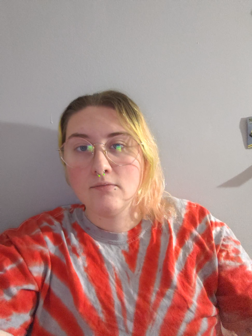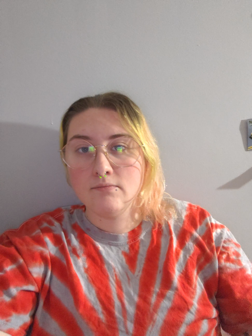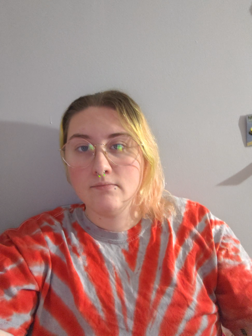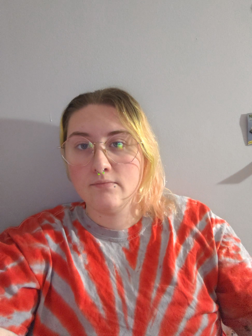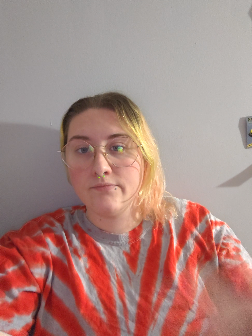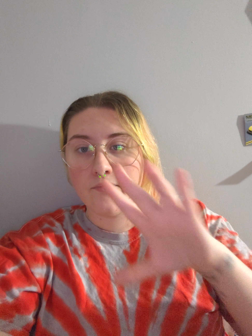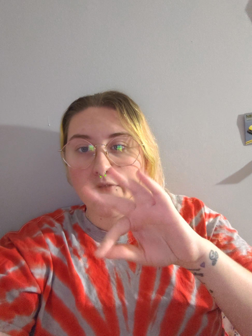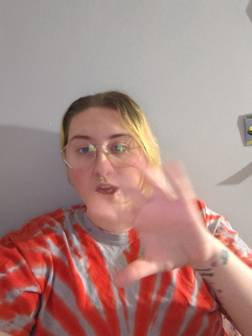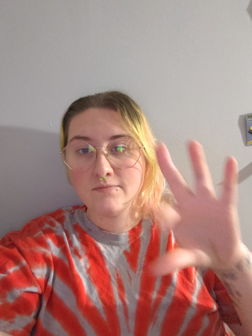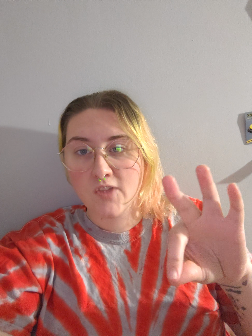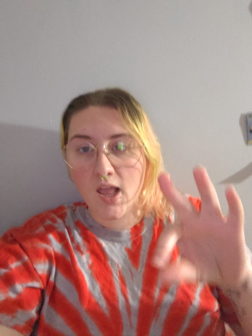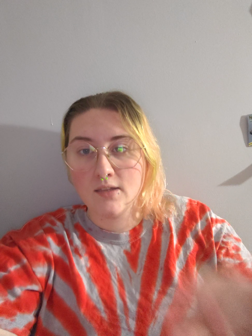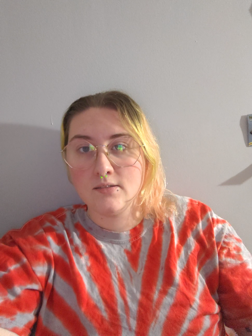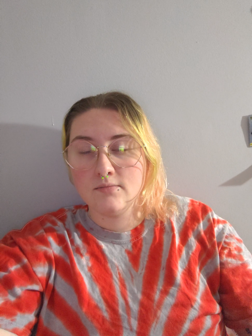french fries